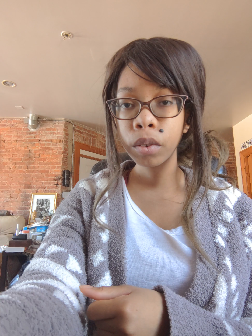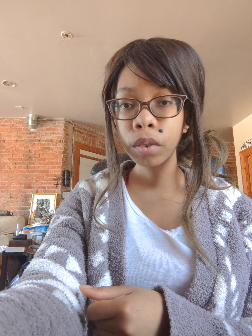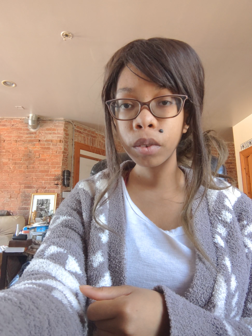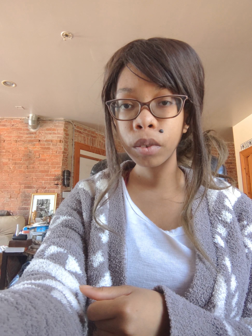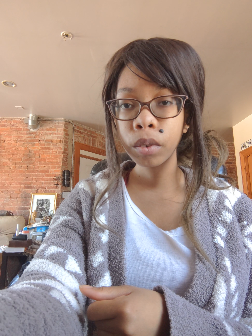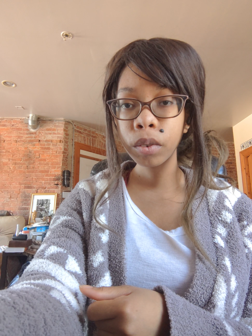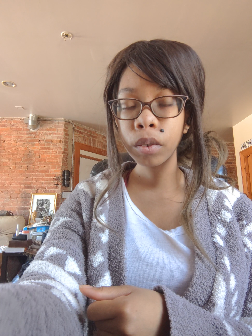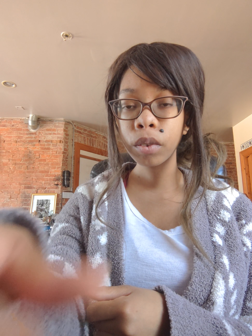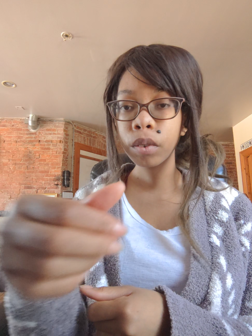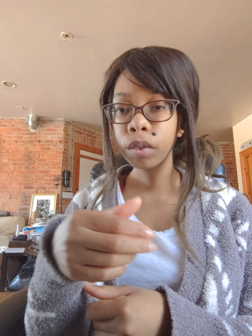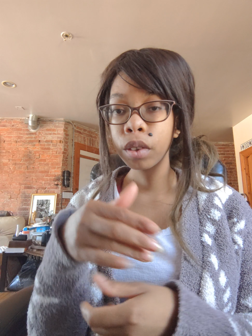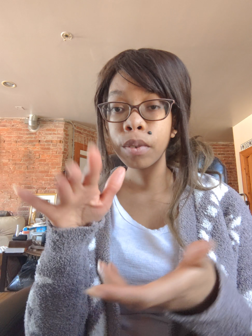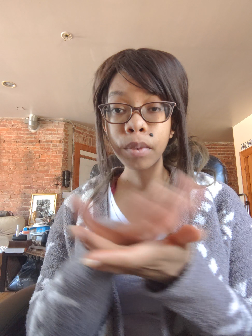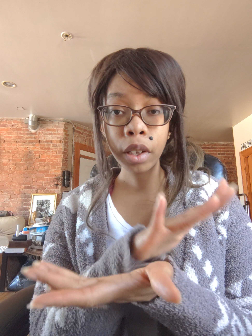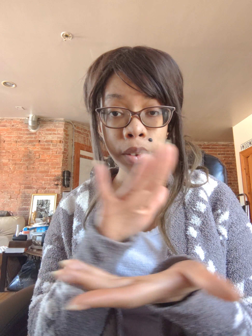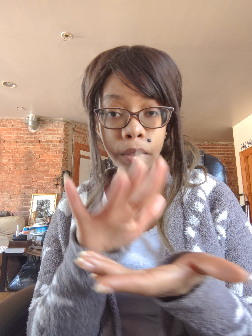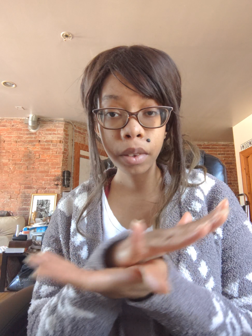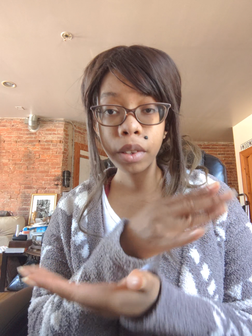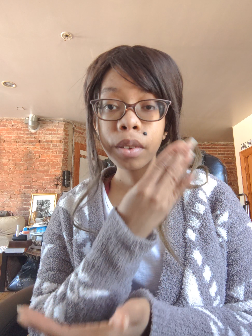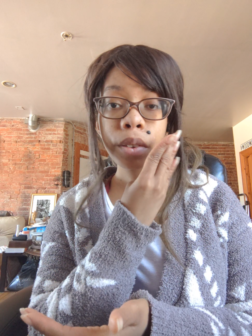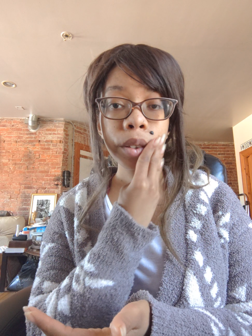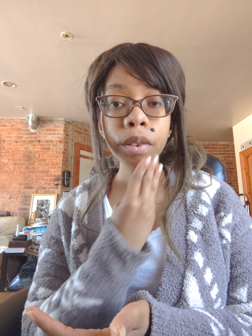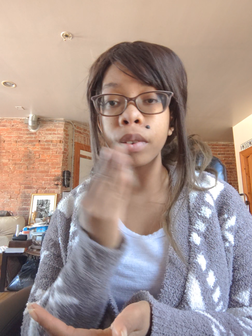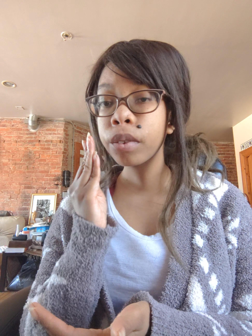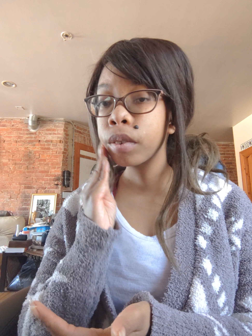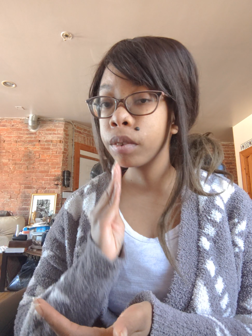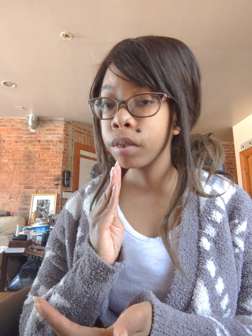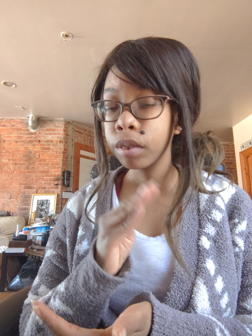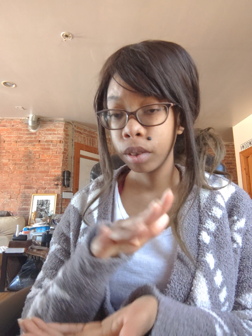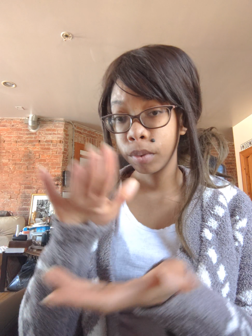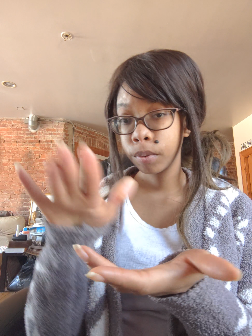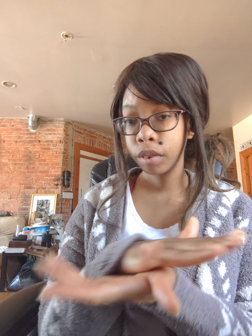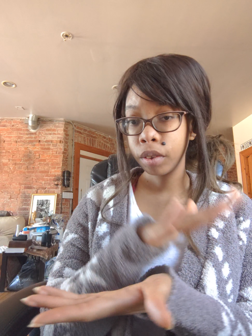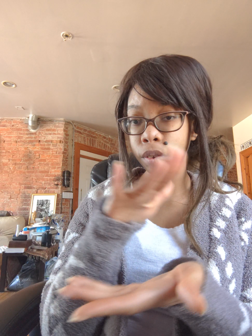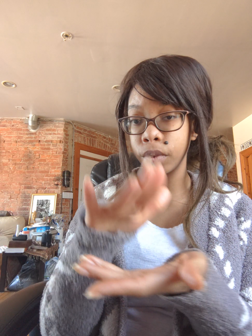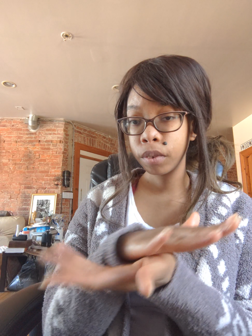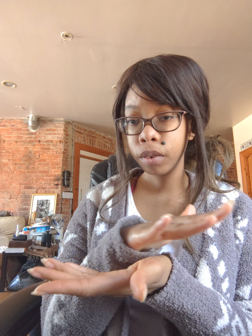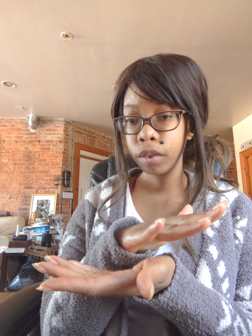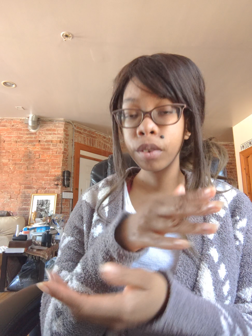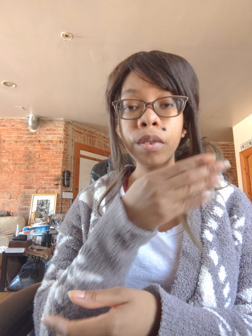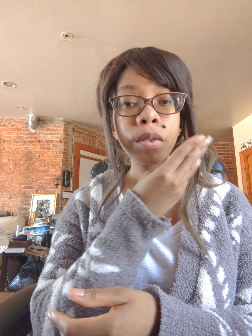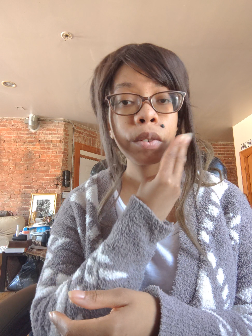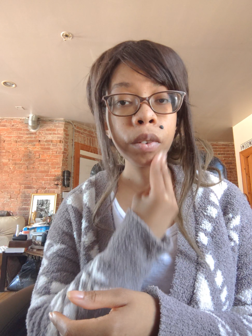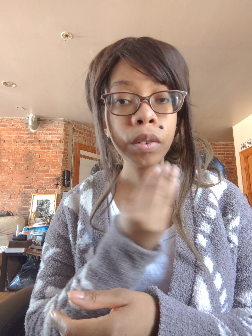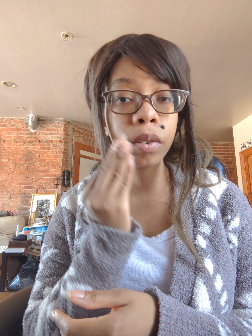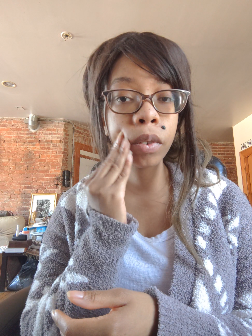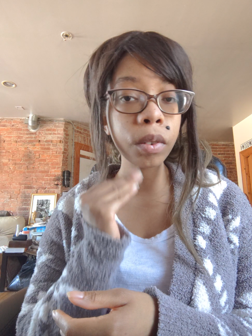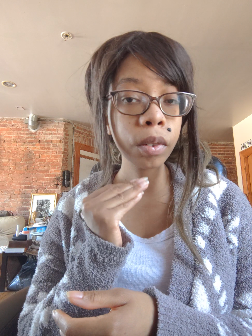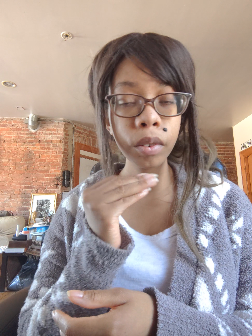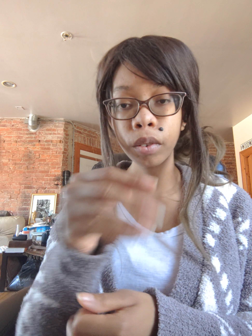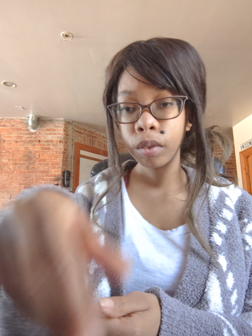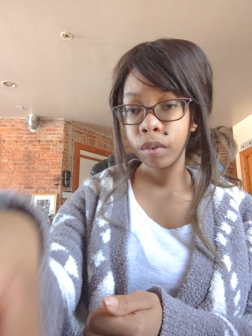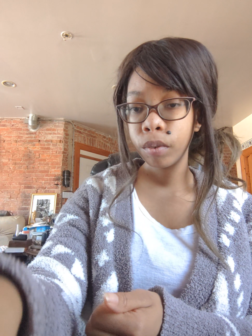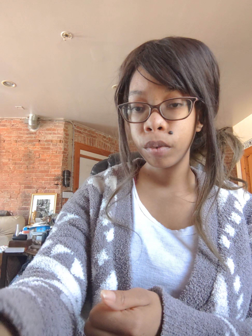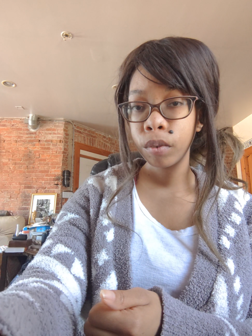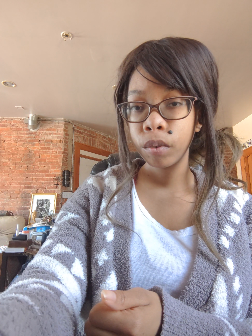napkin